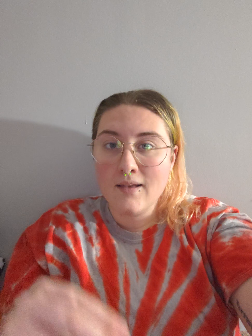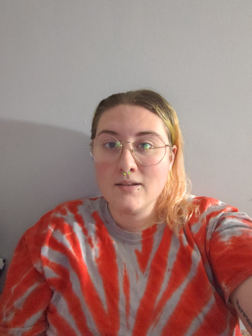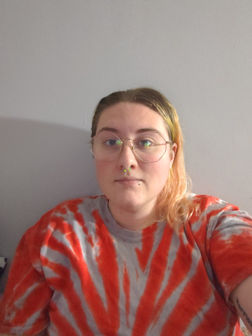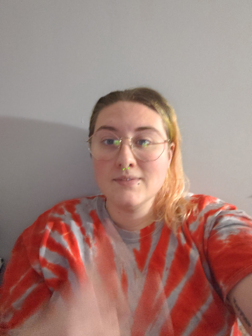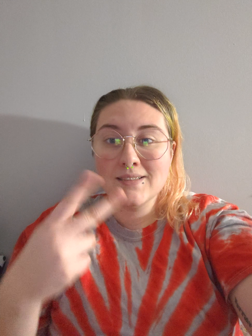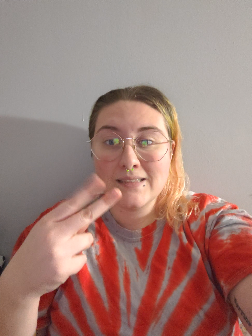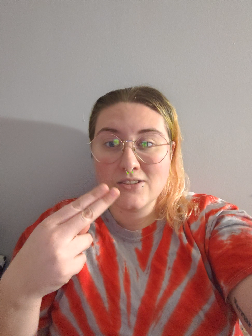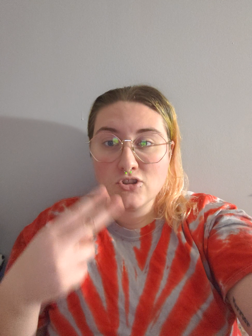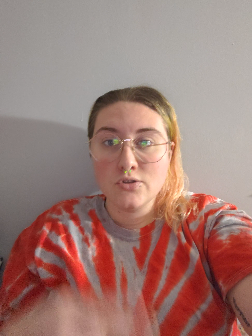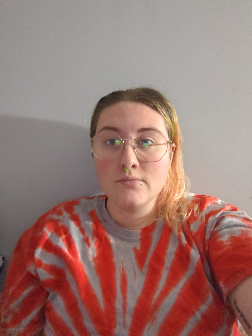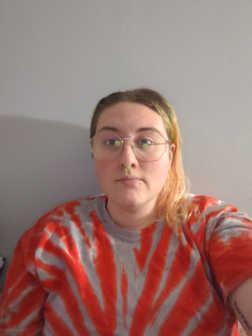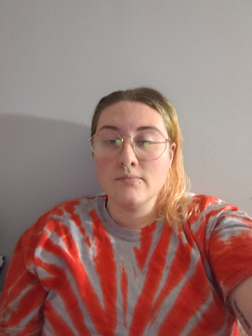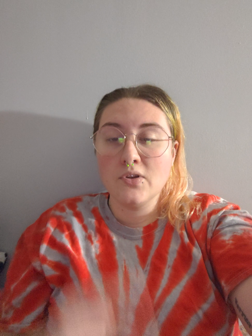scissors